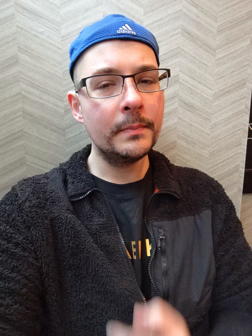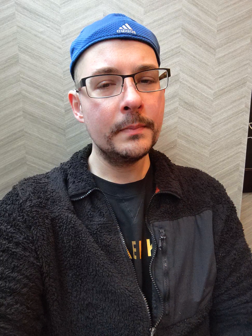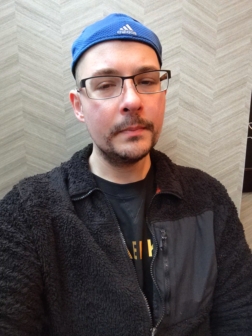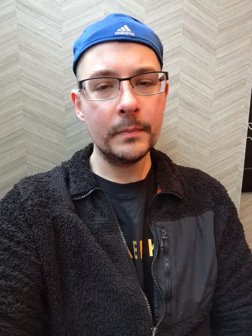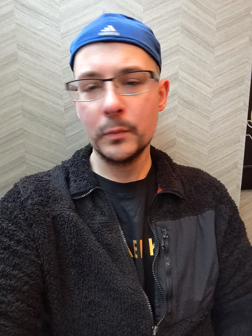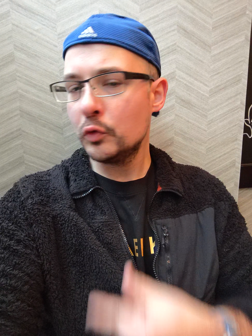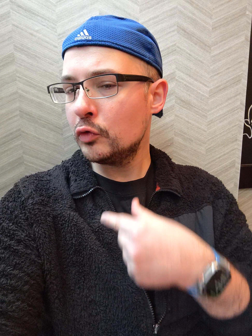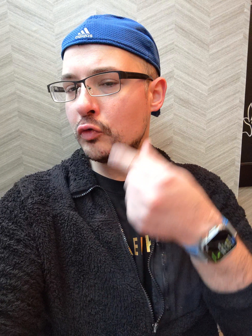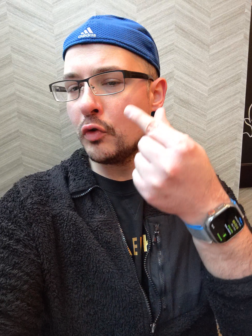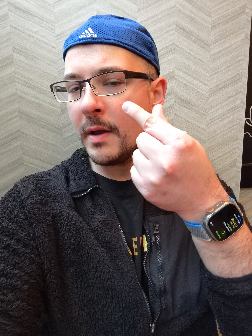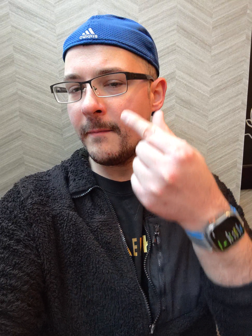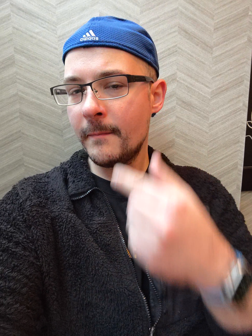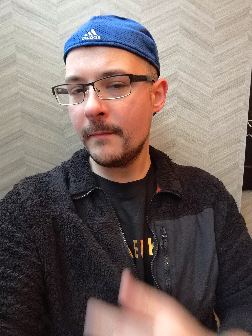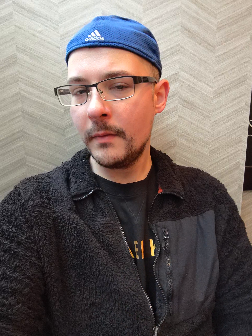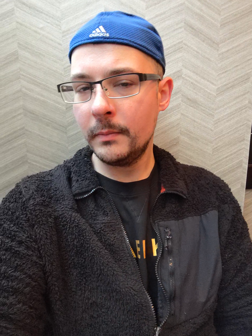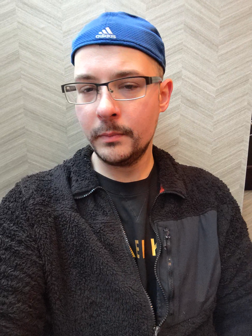giraffe